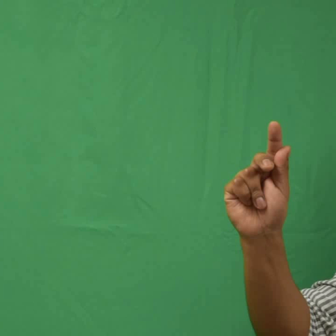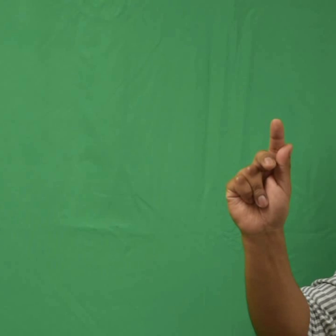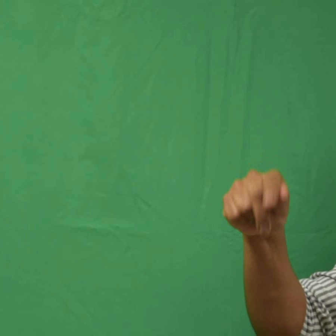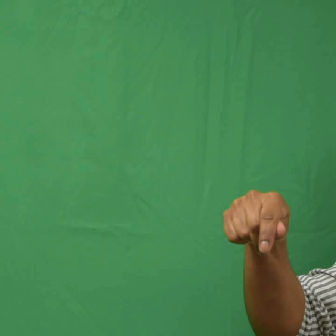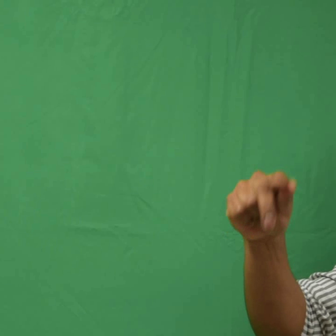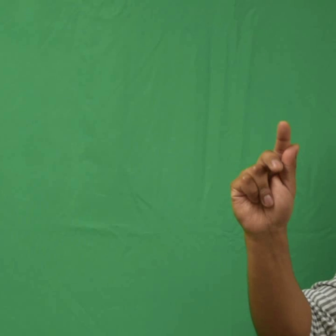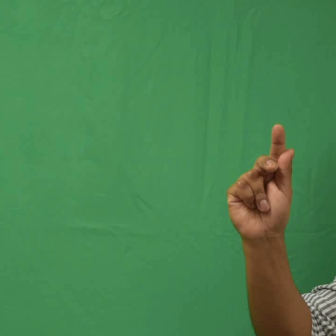K